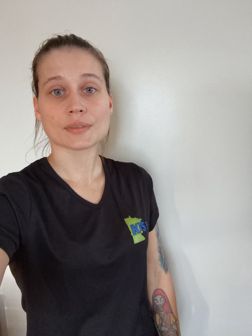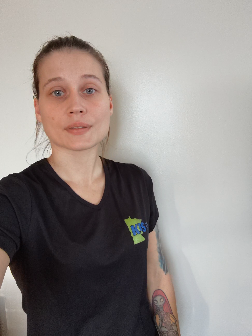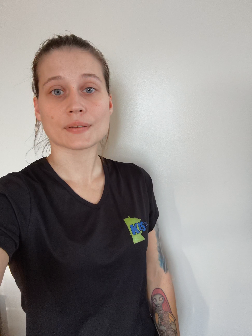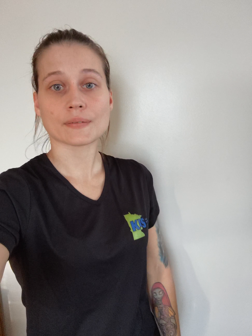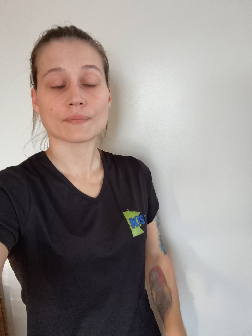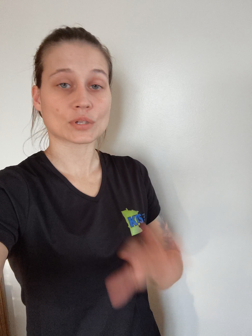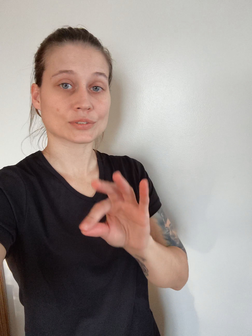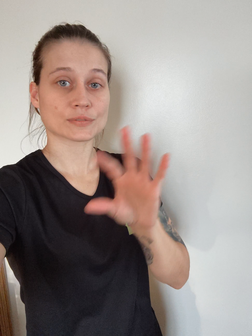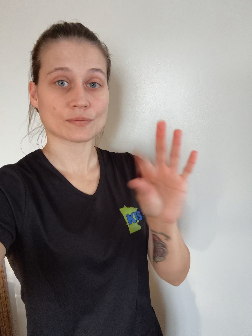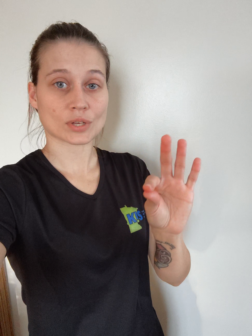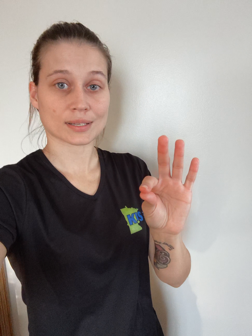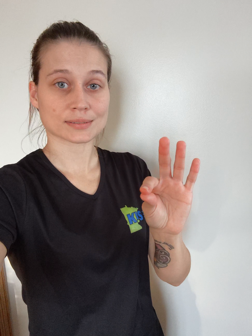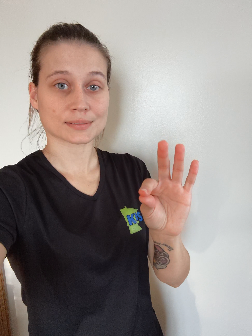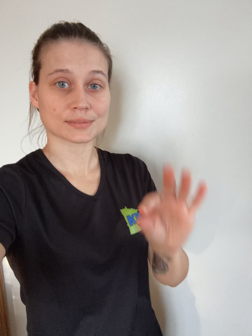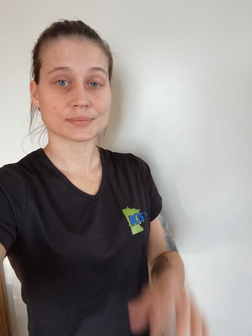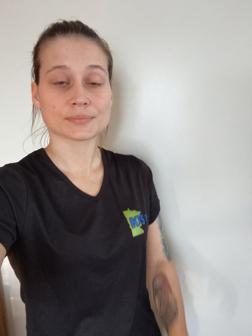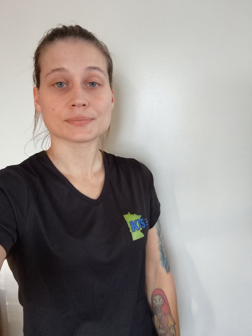french fries